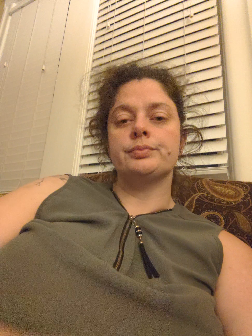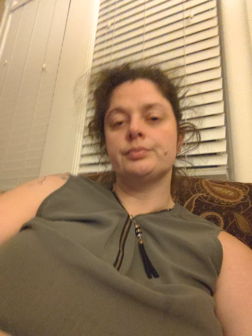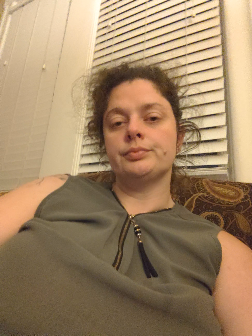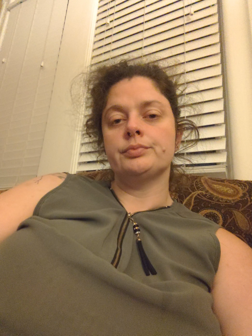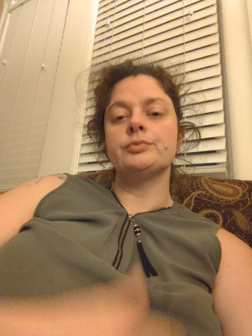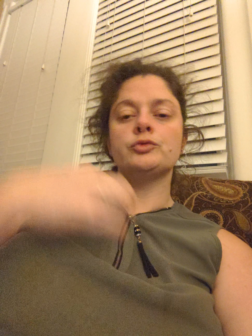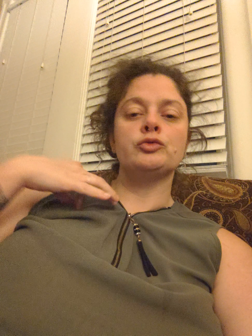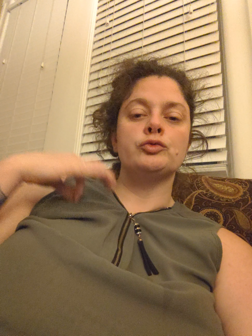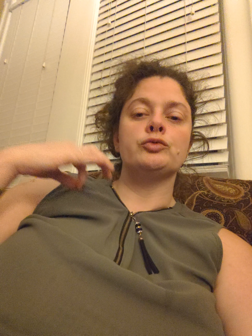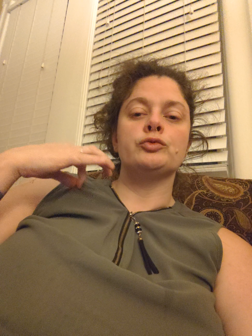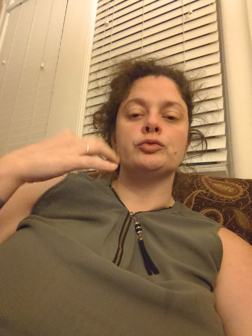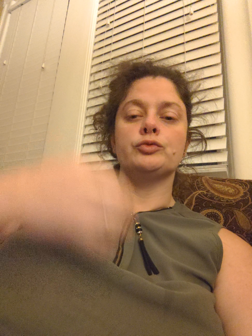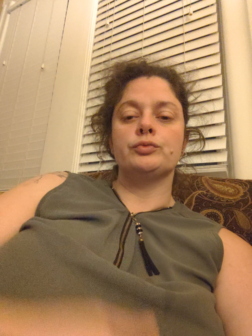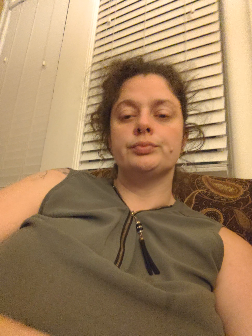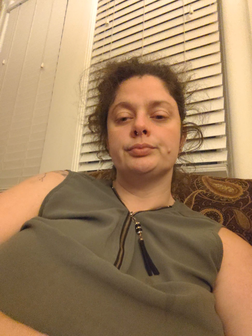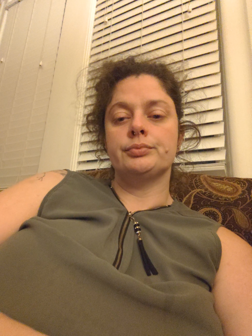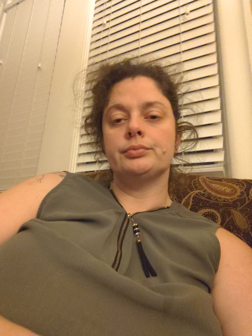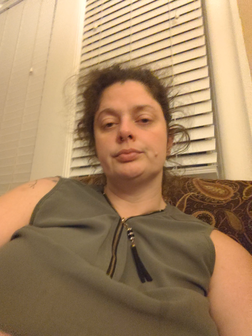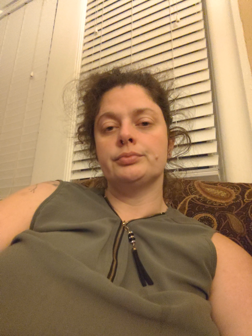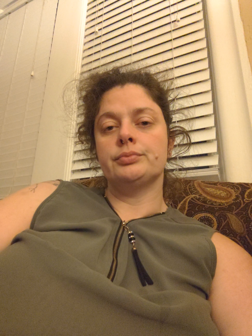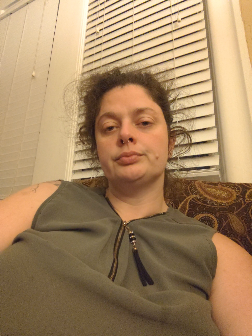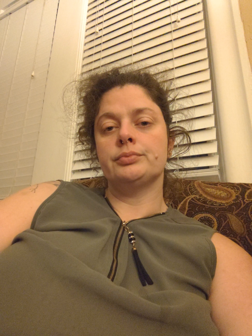shirt